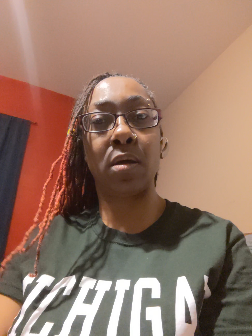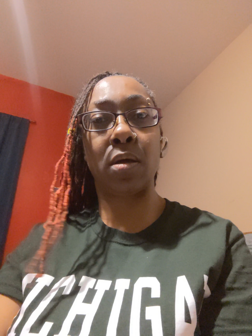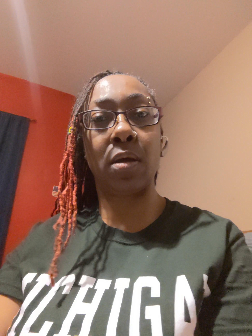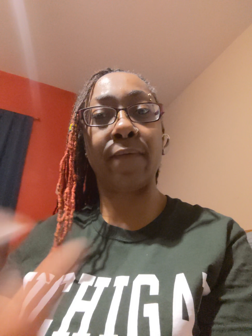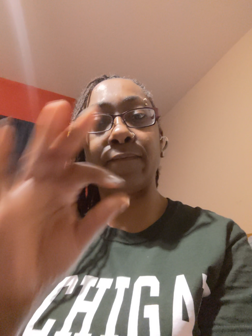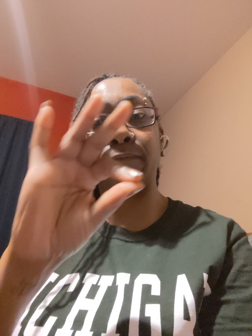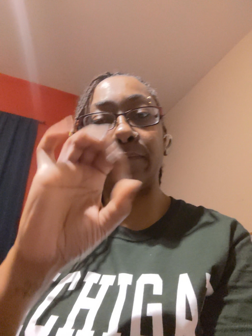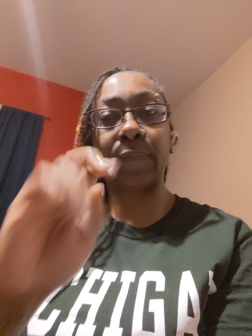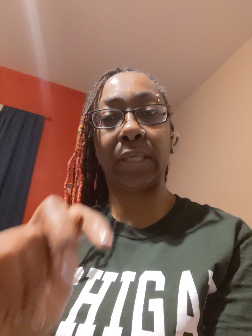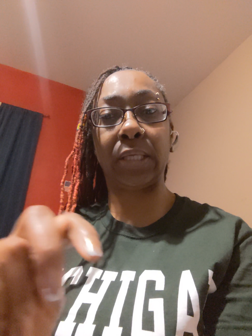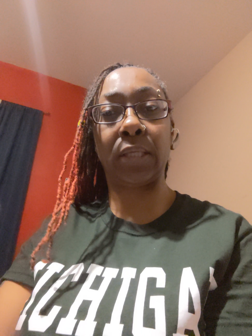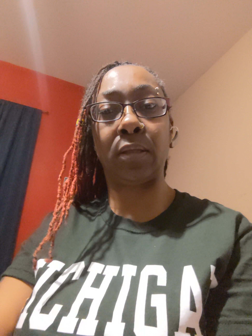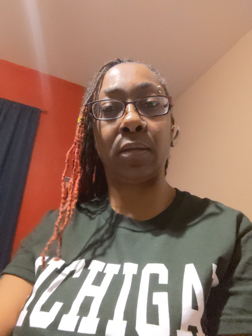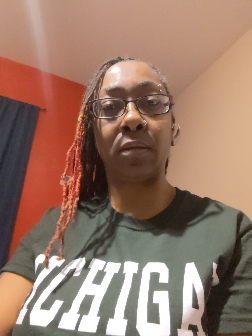feet